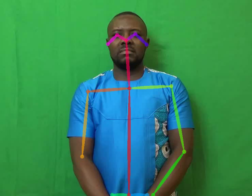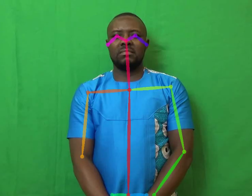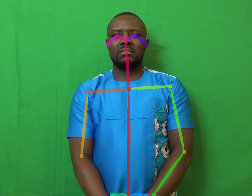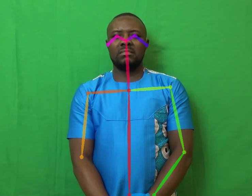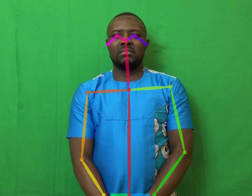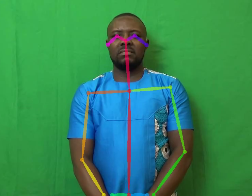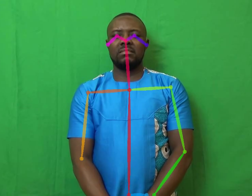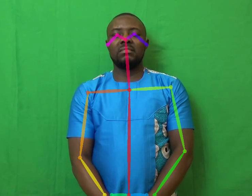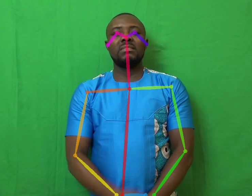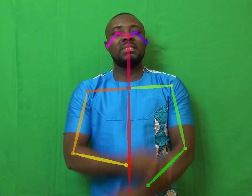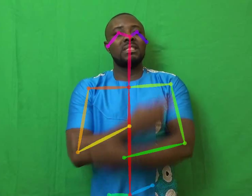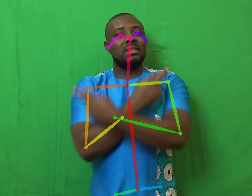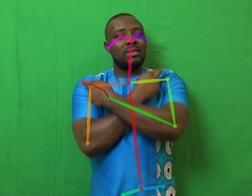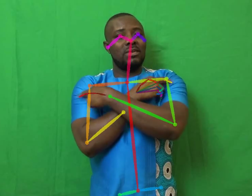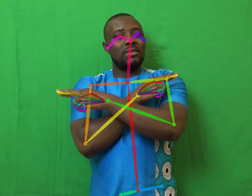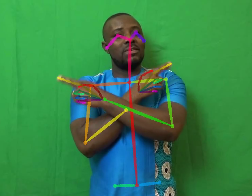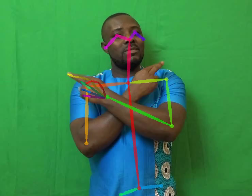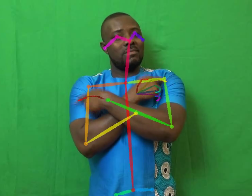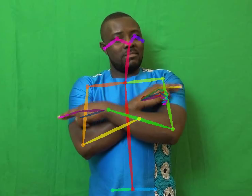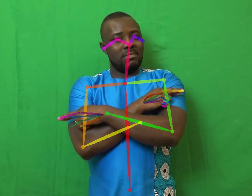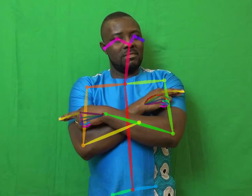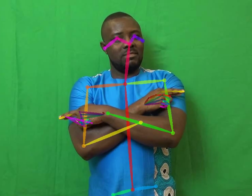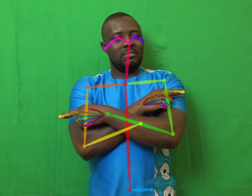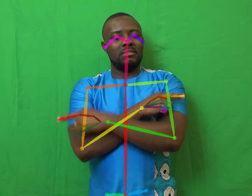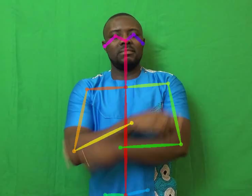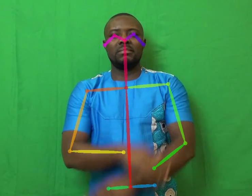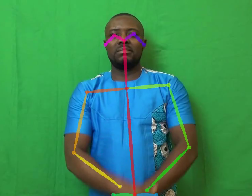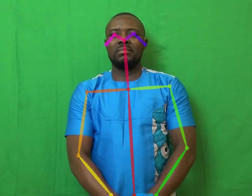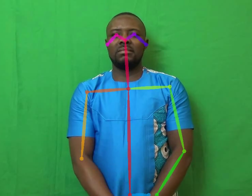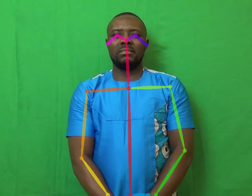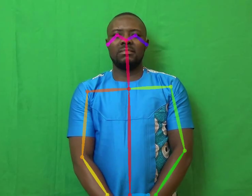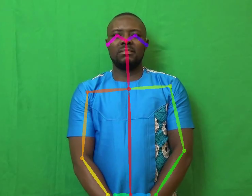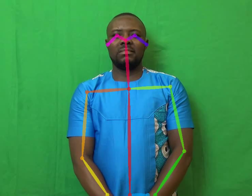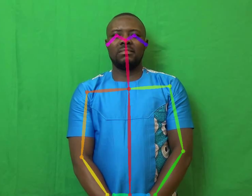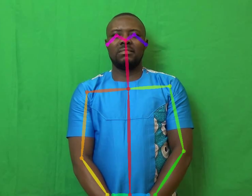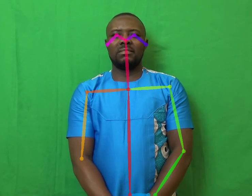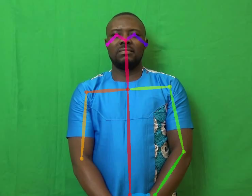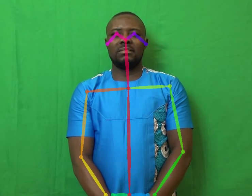rest